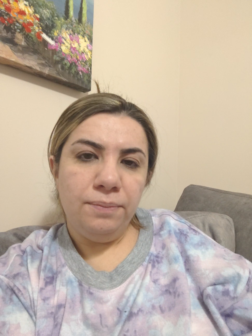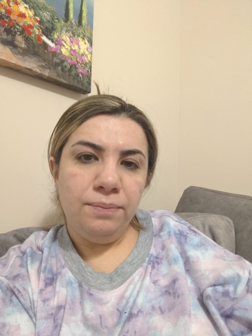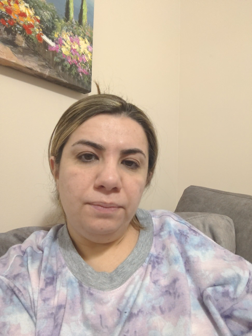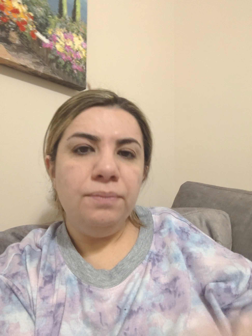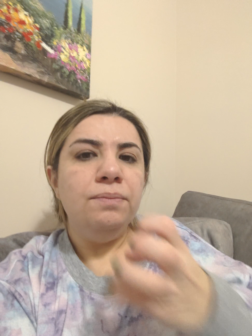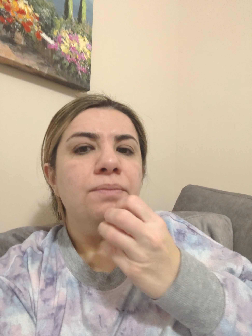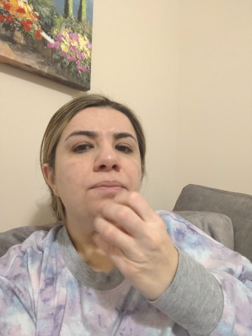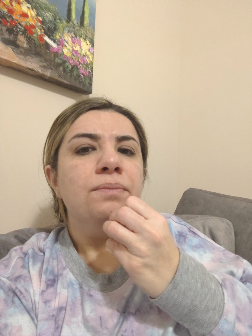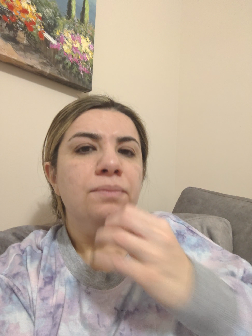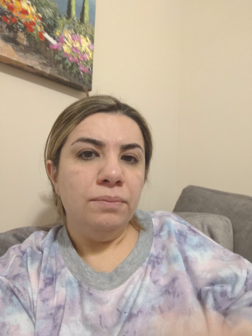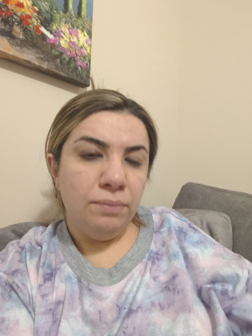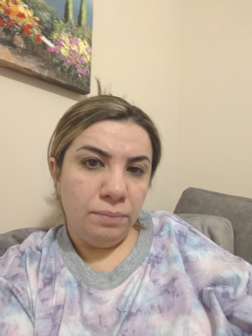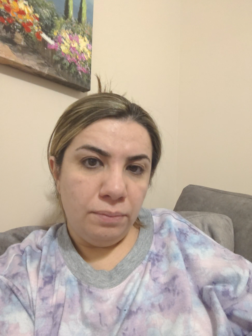underwear